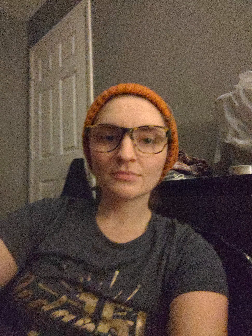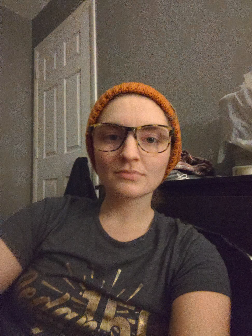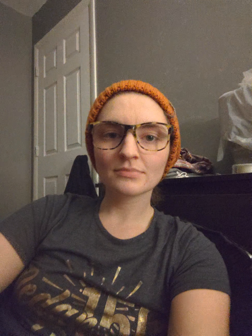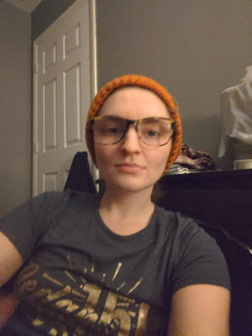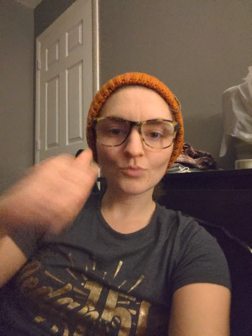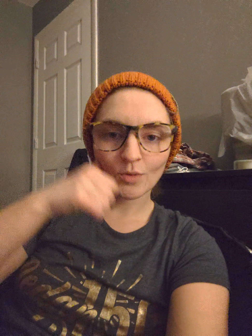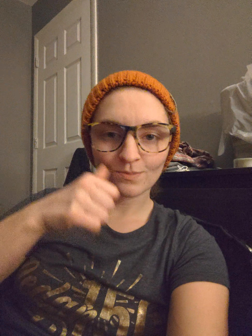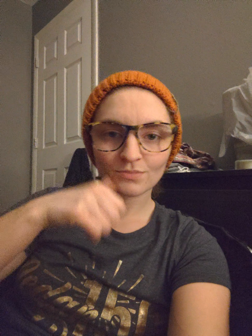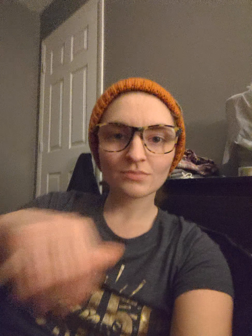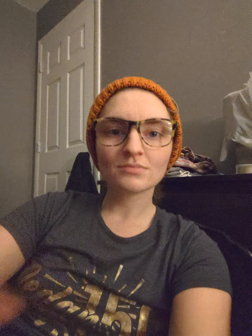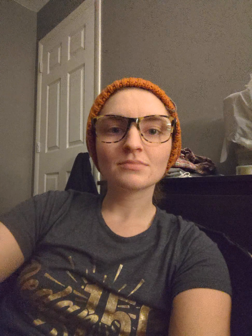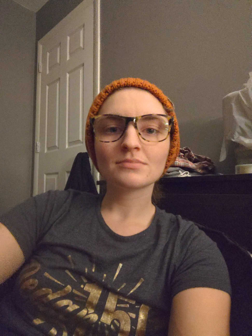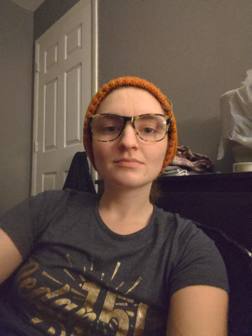girl